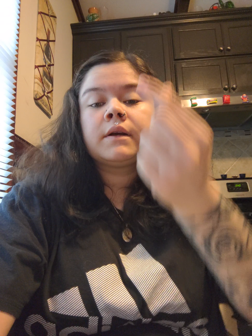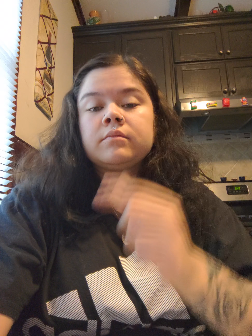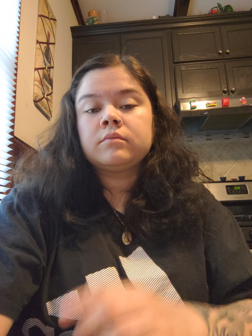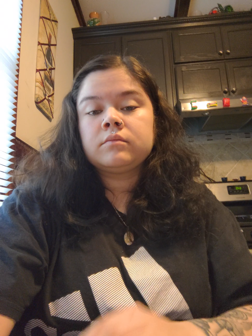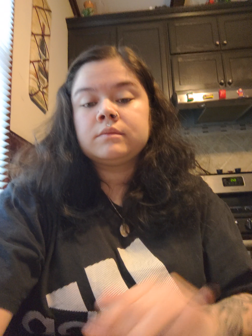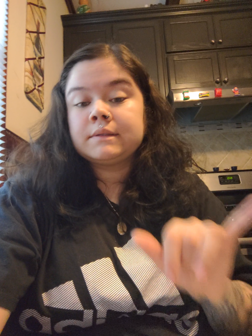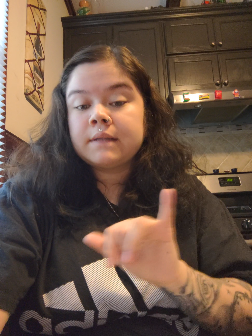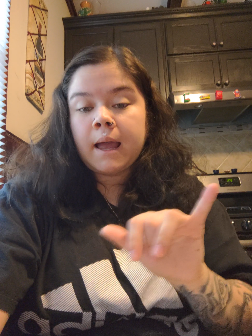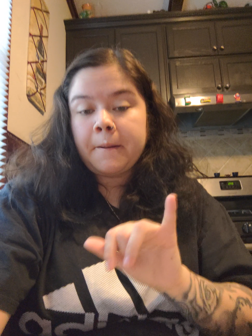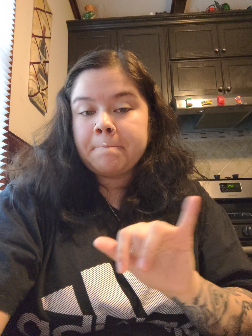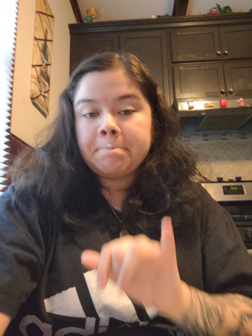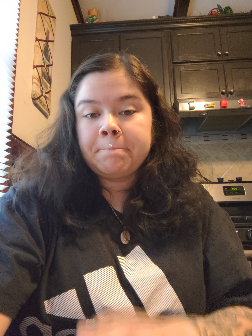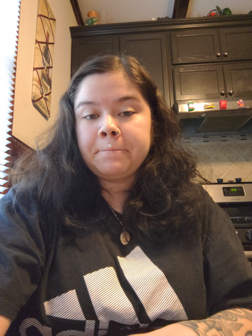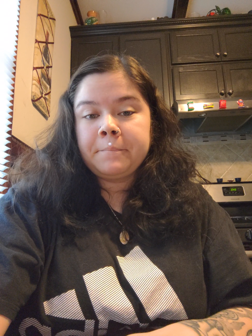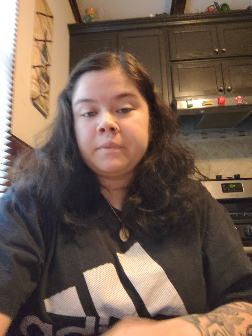same